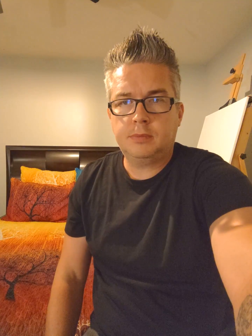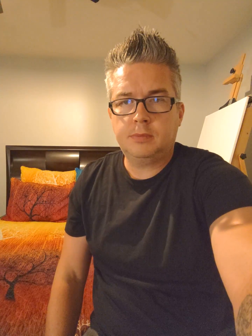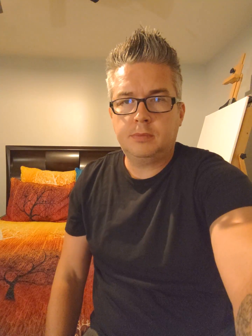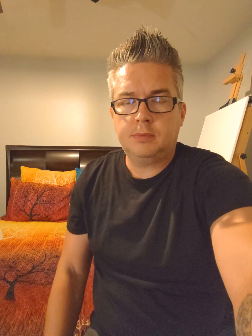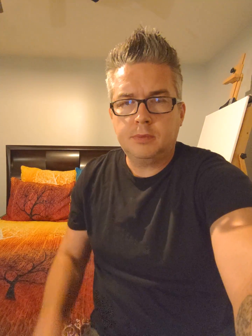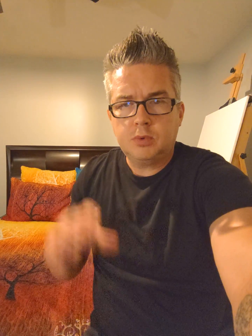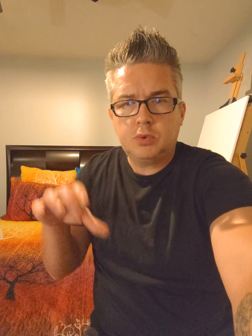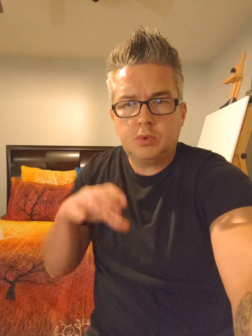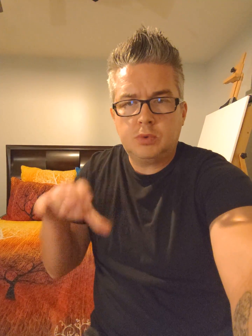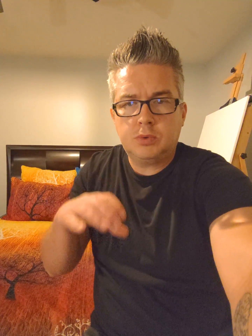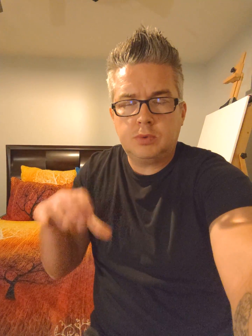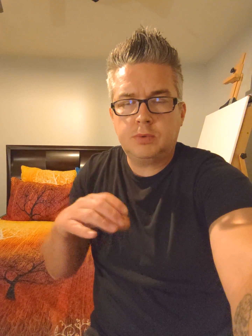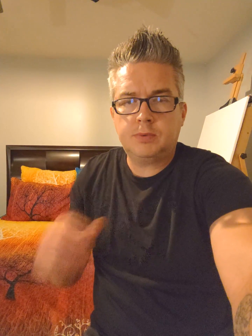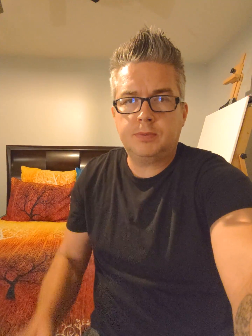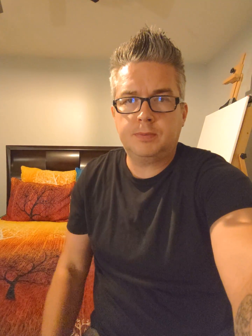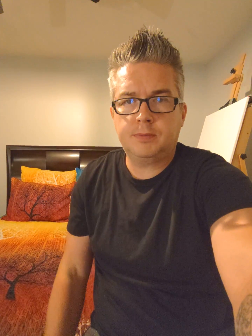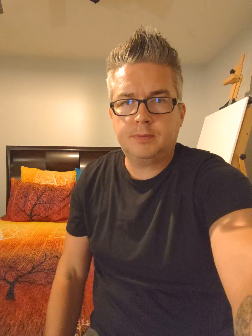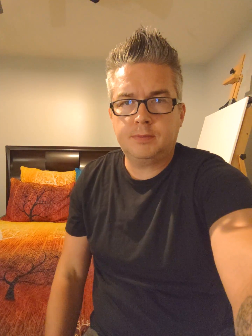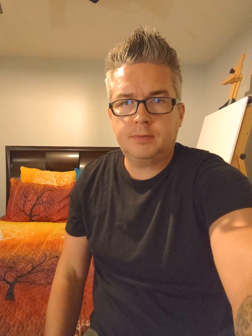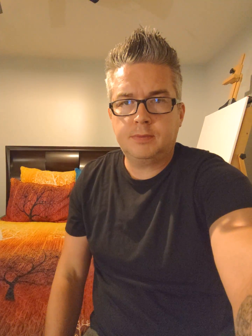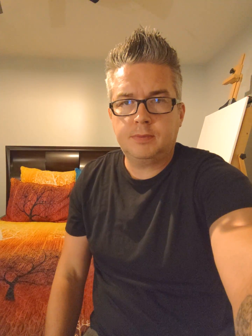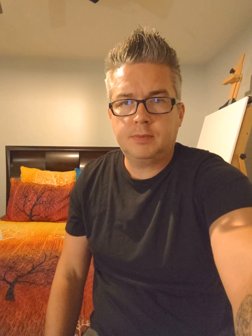does